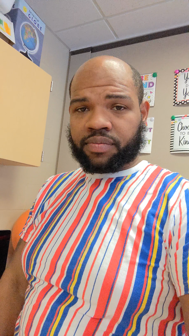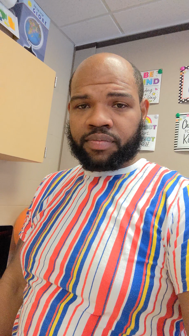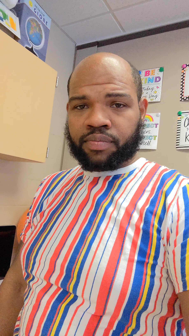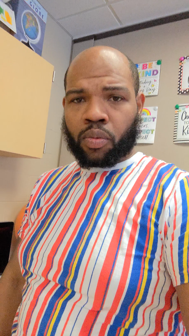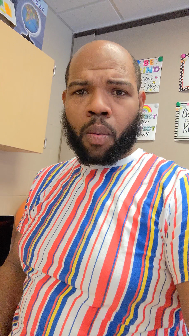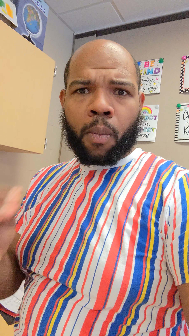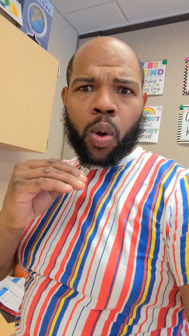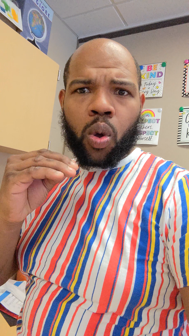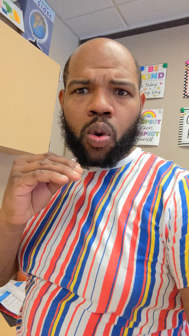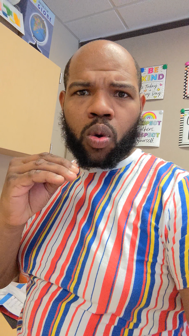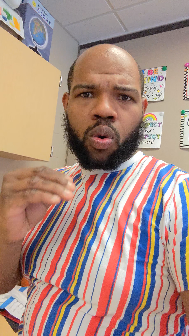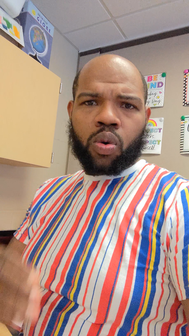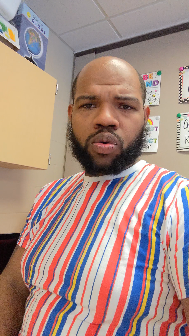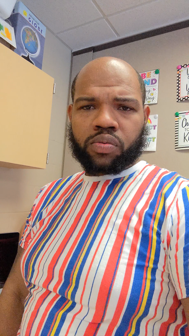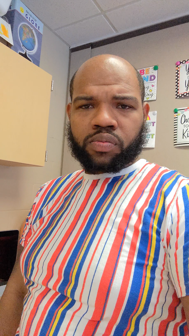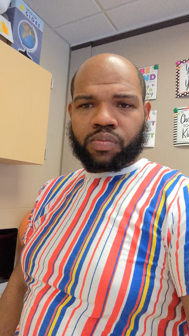more